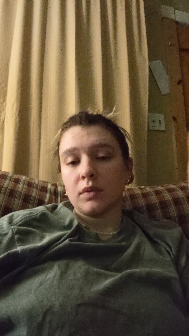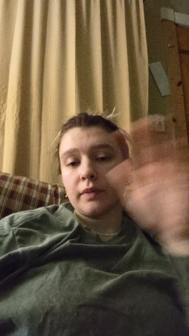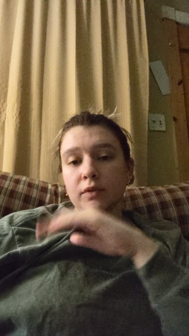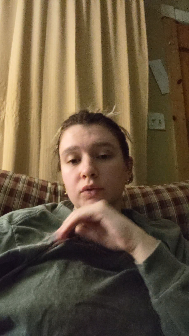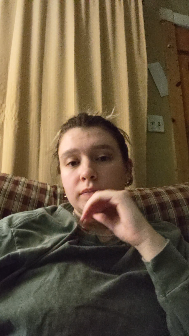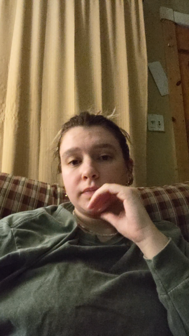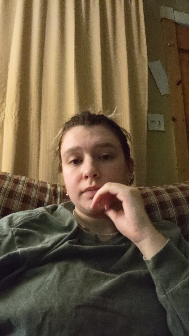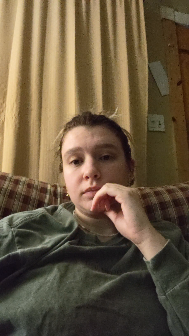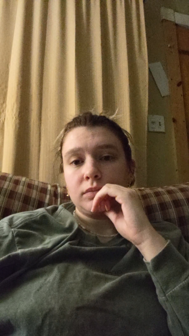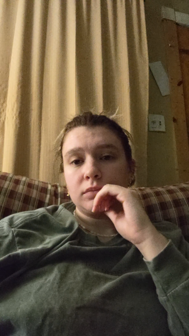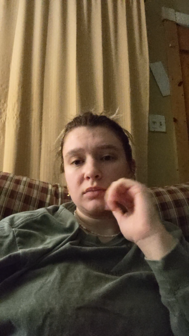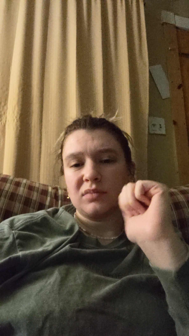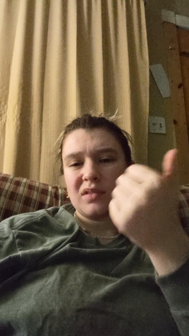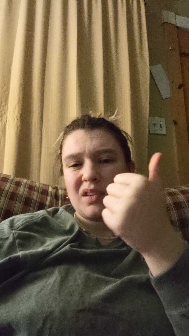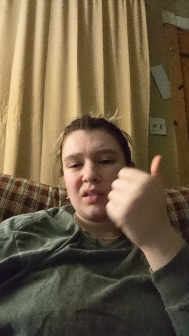how